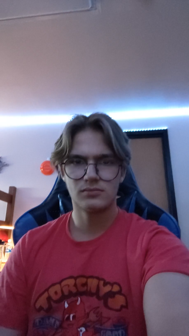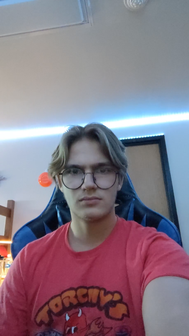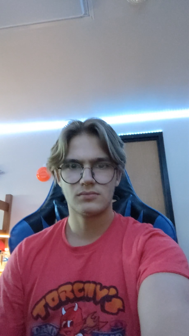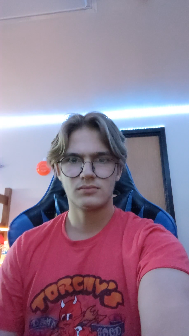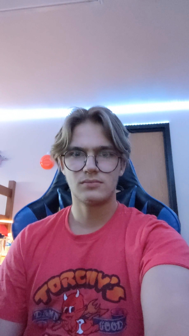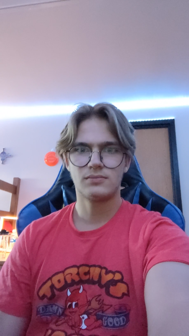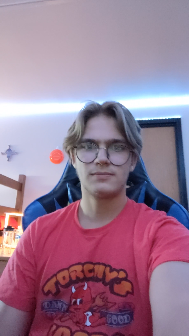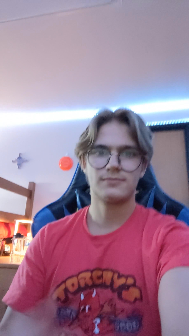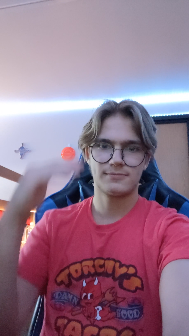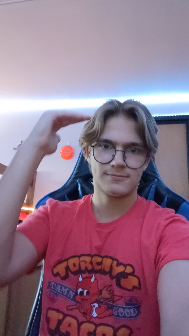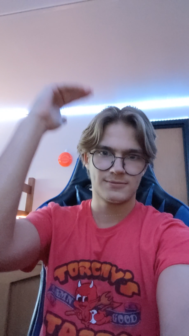big